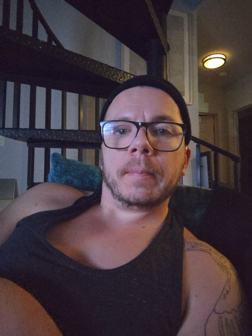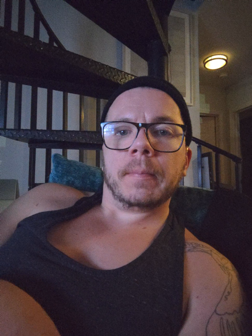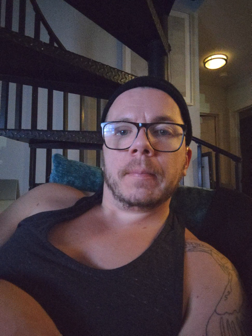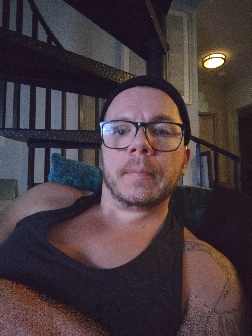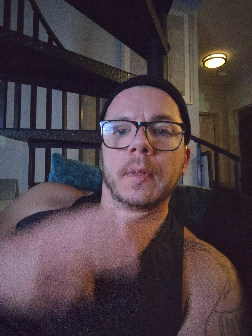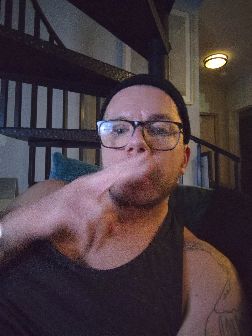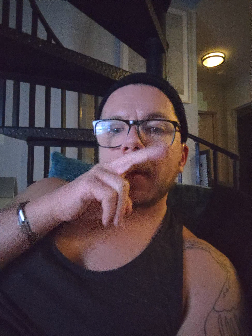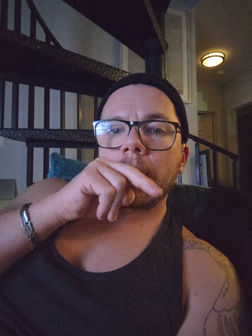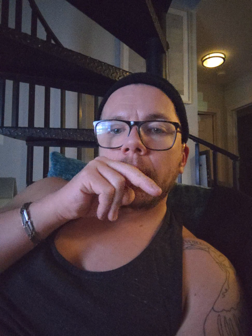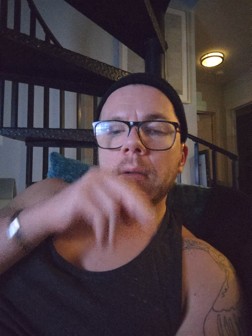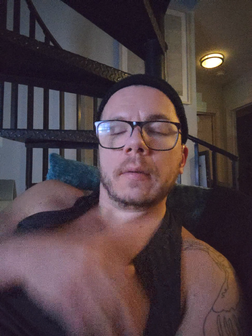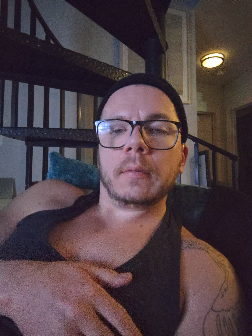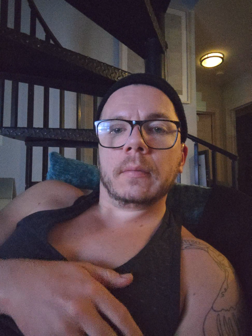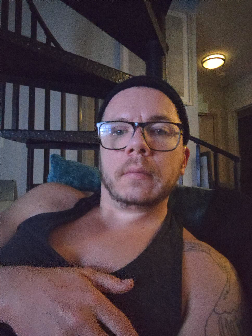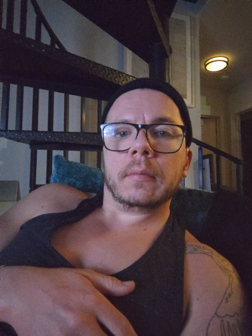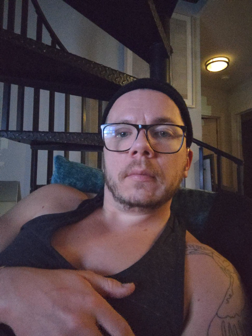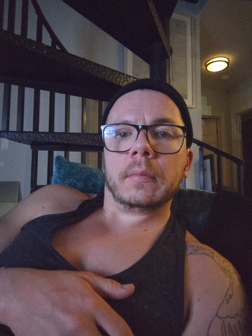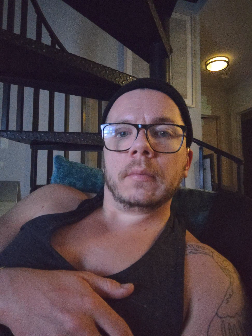tongue